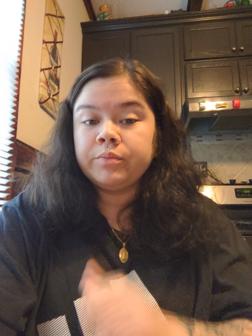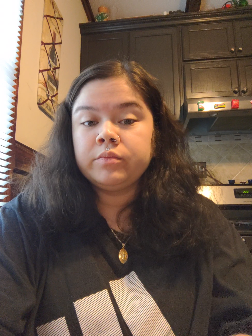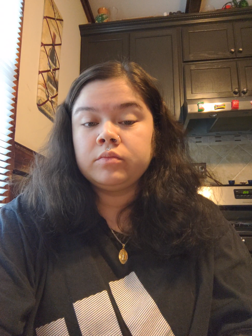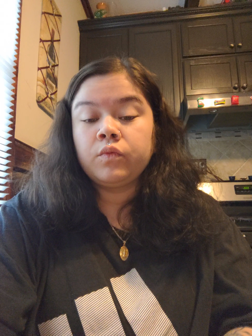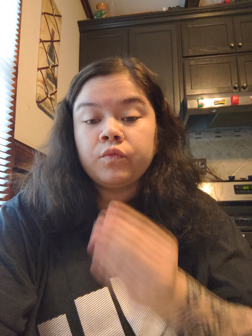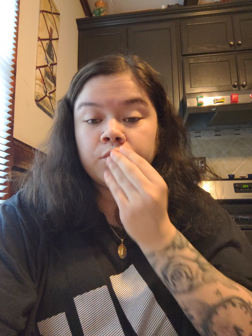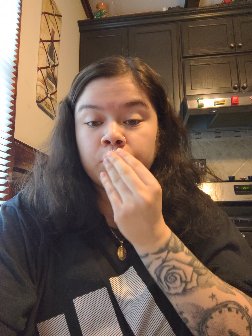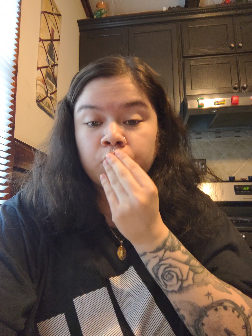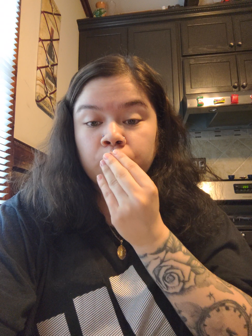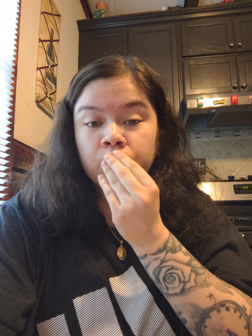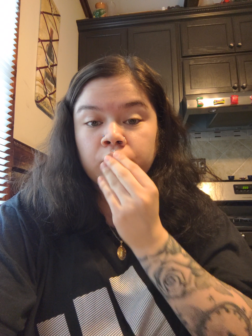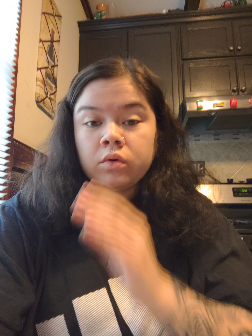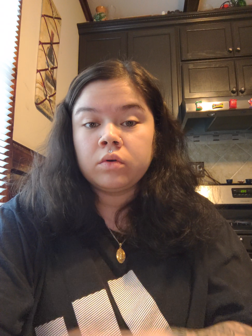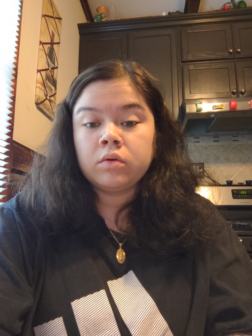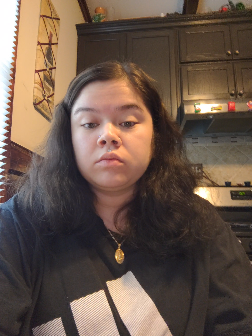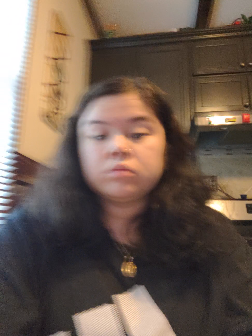food